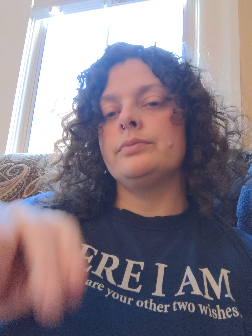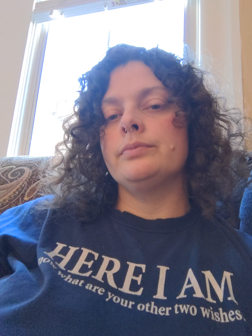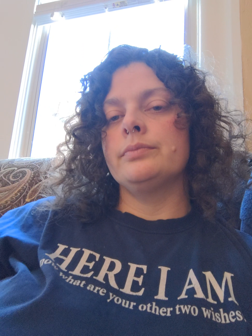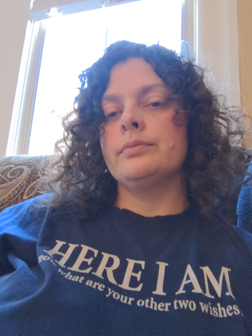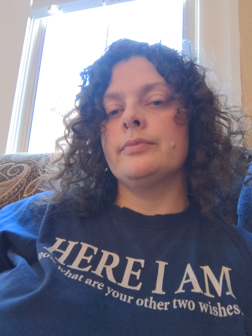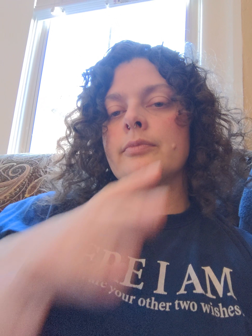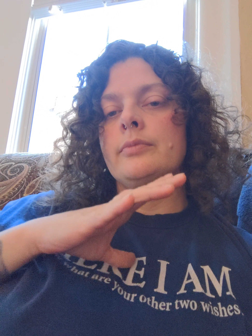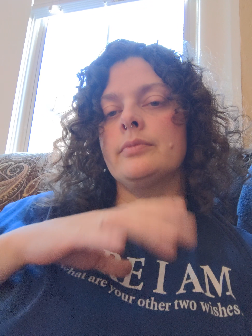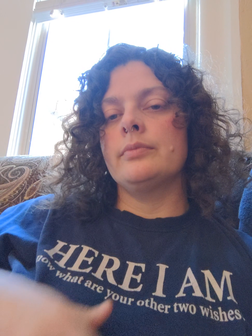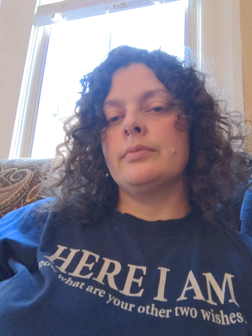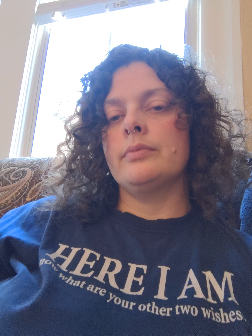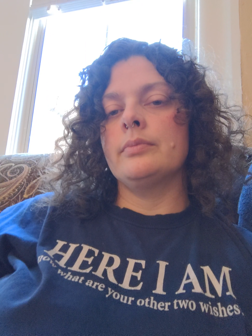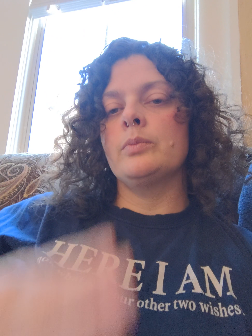fine